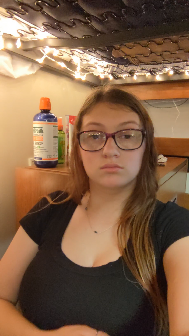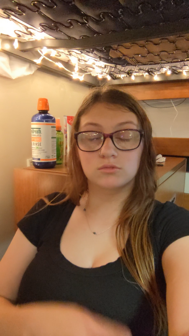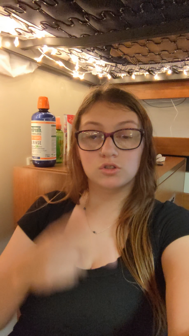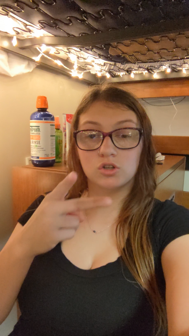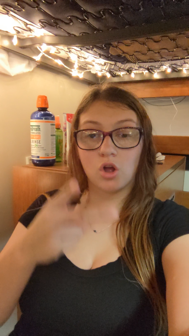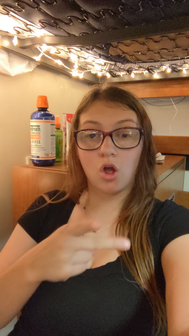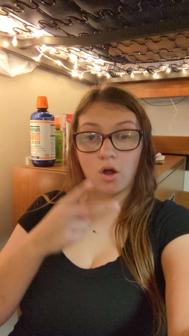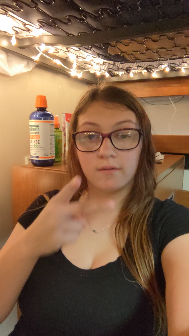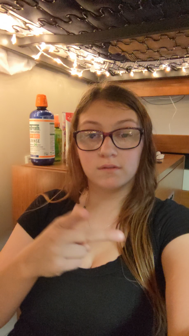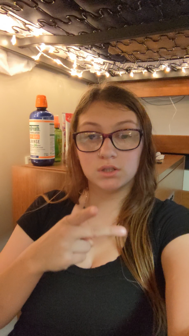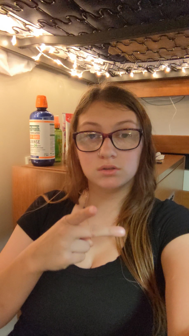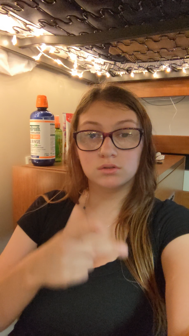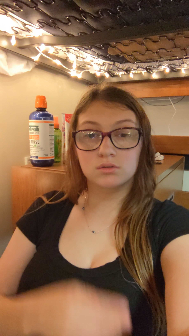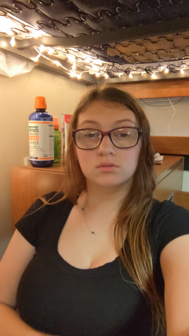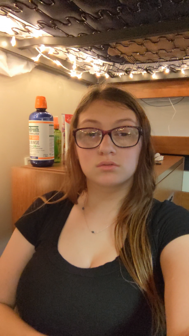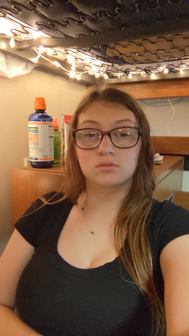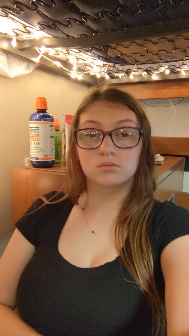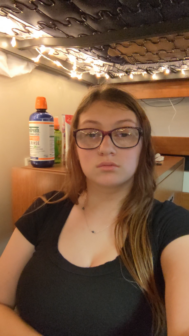careful